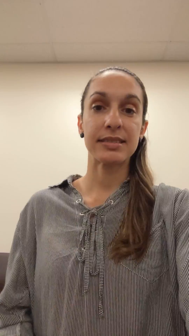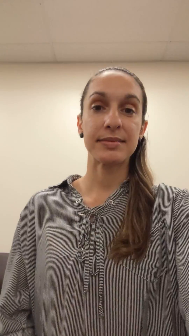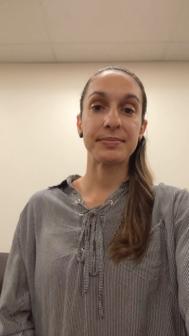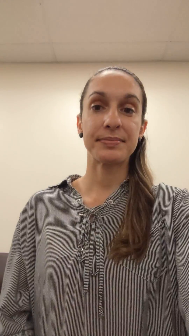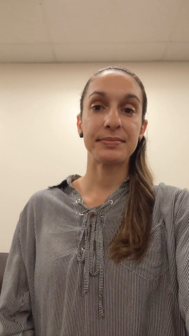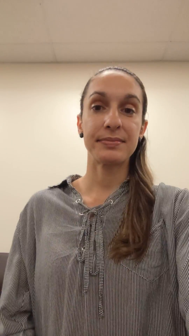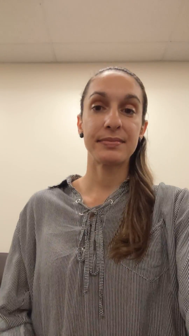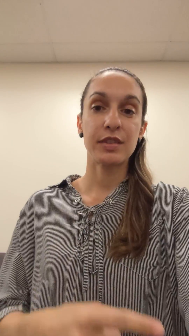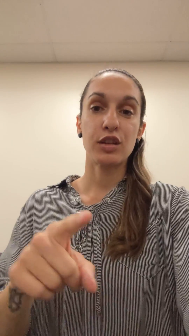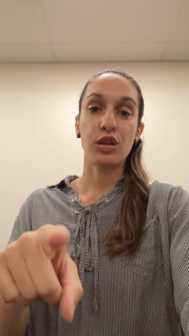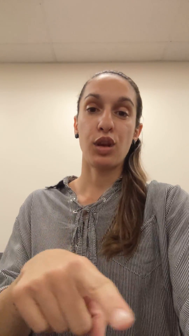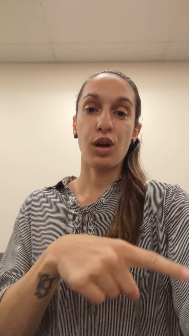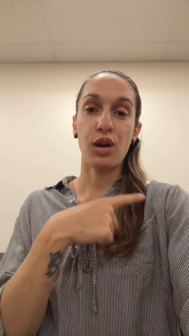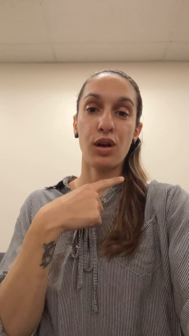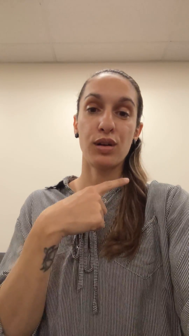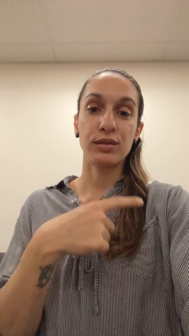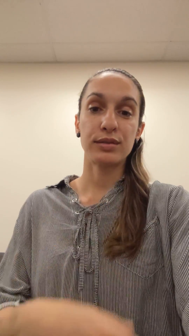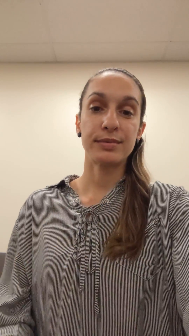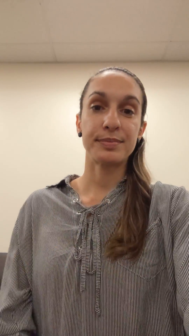long